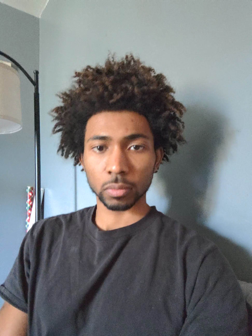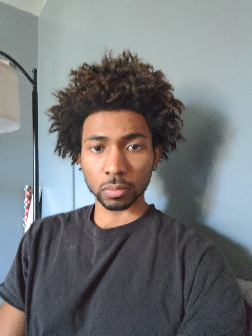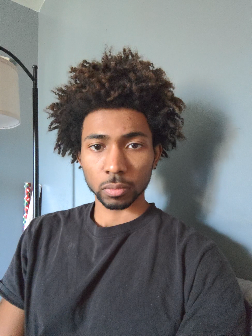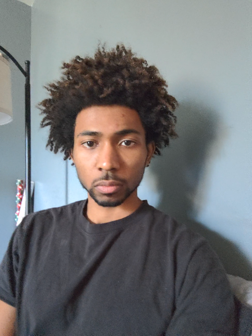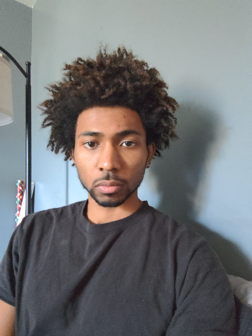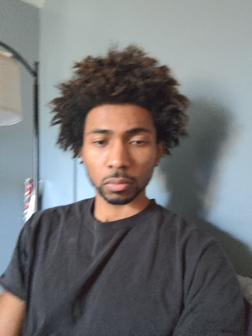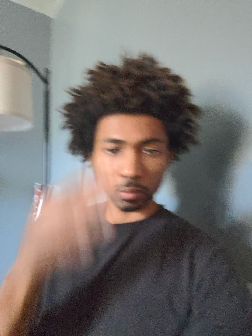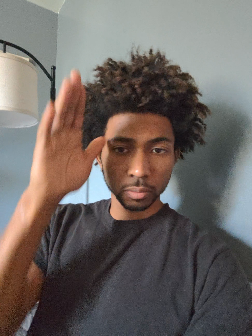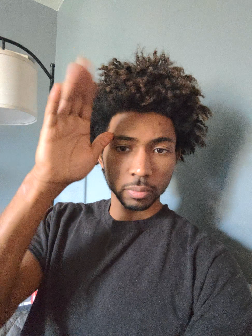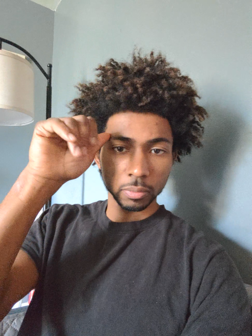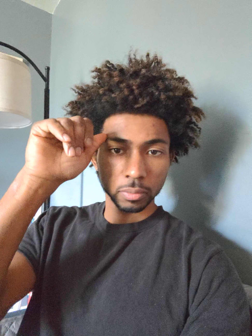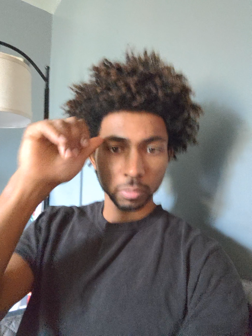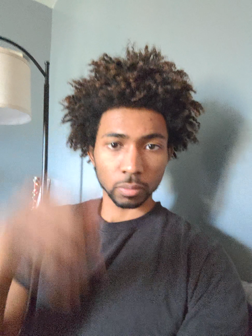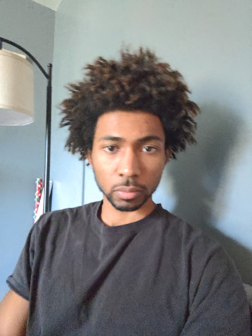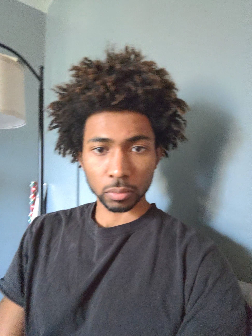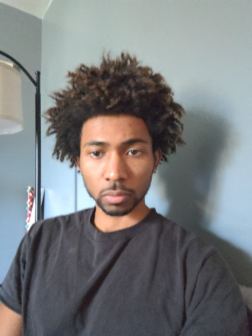donkey